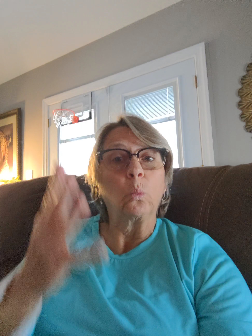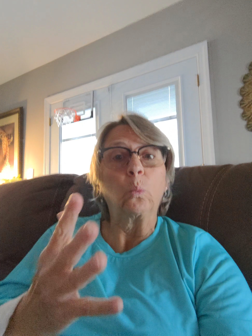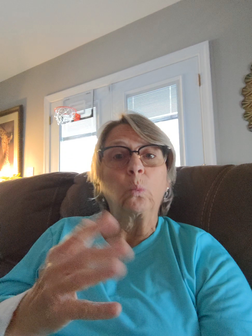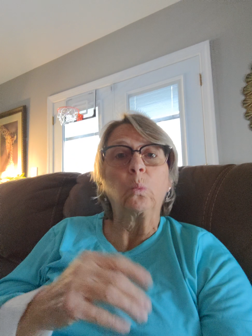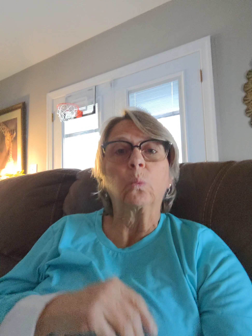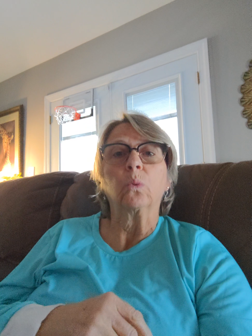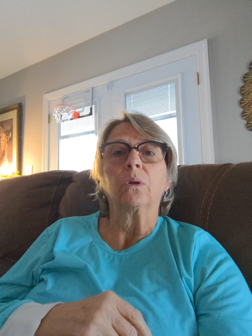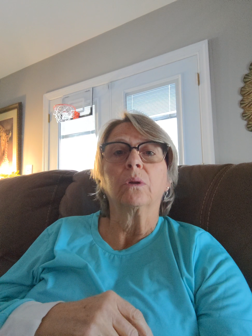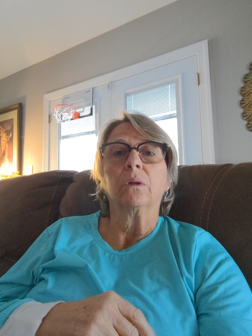balloon